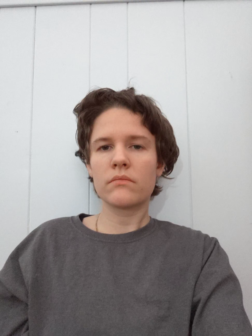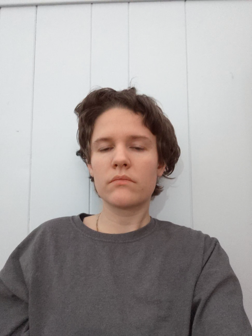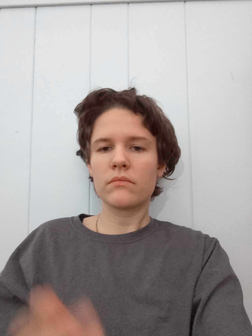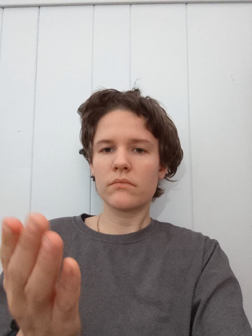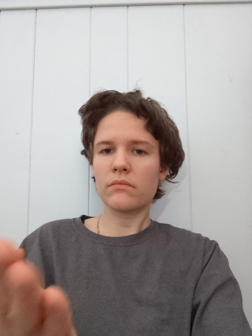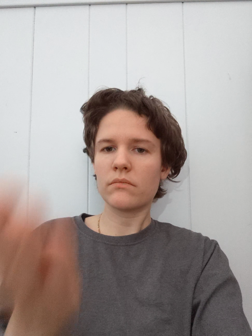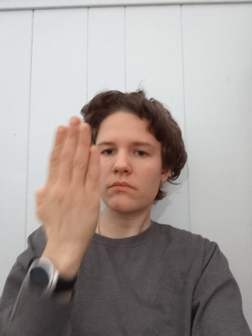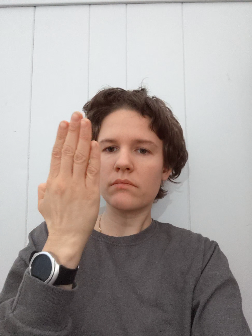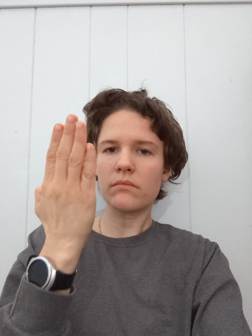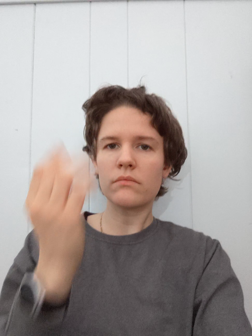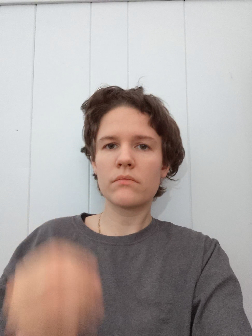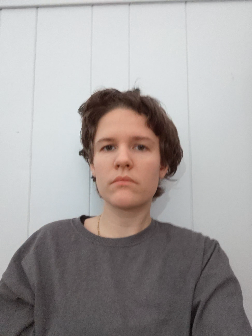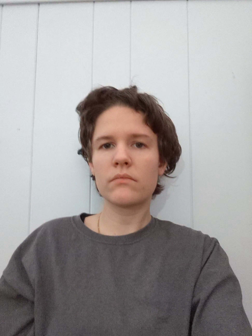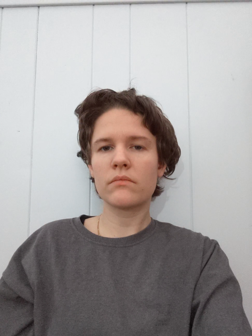morning